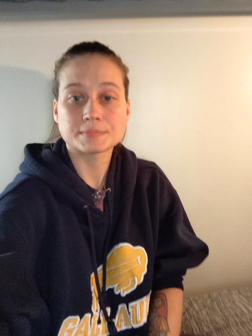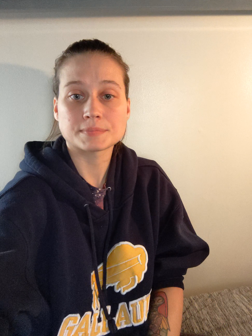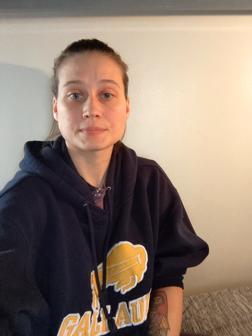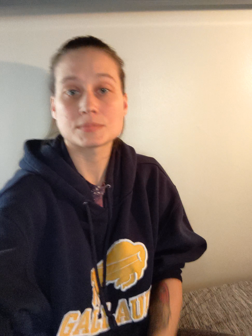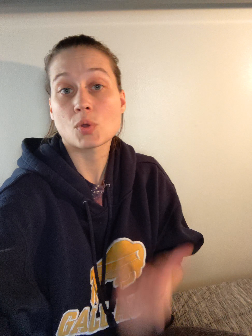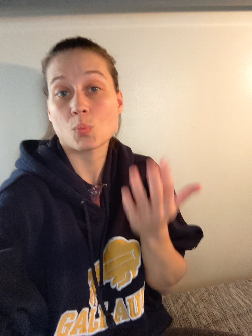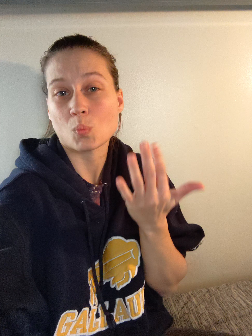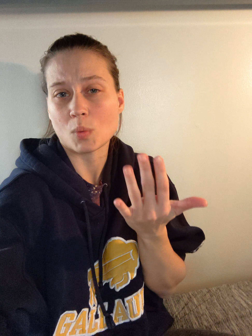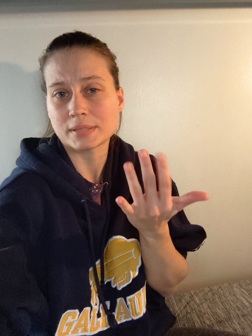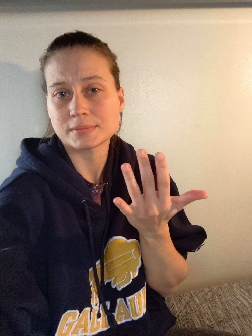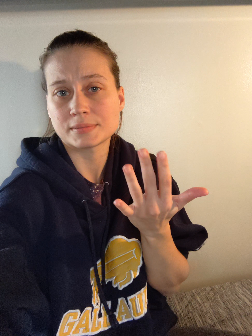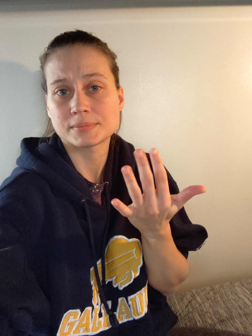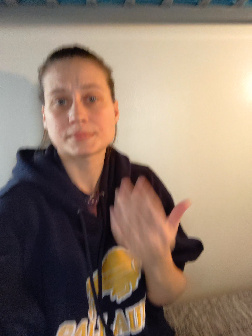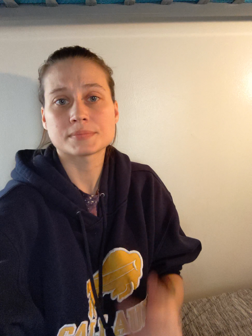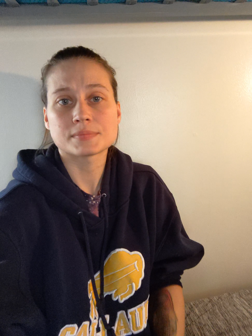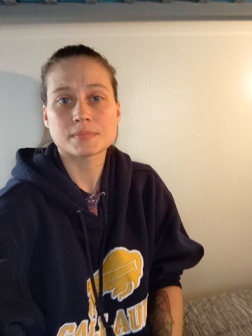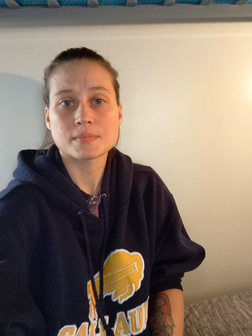wait